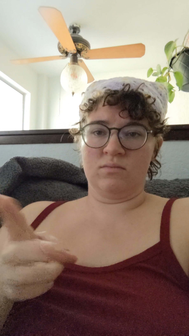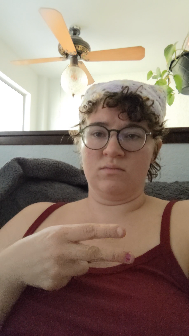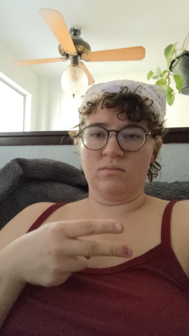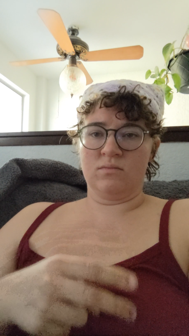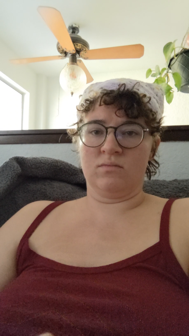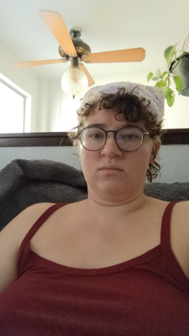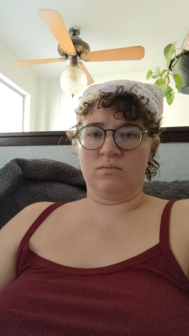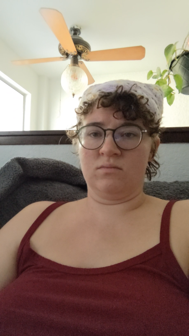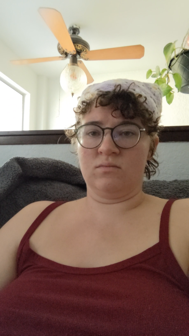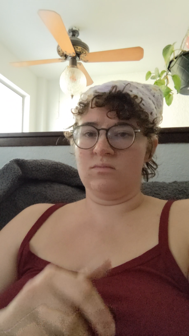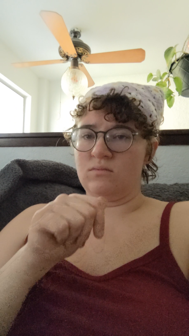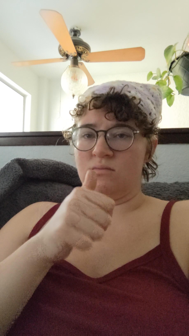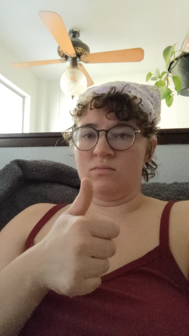don't